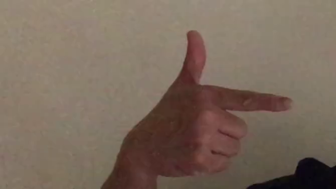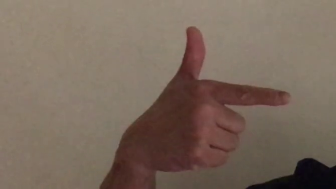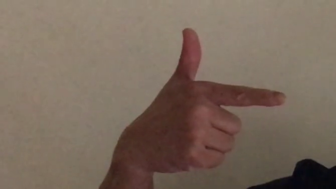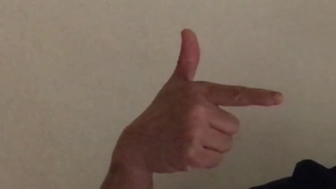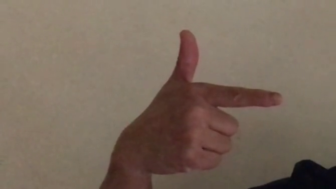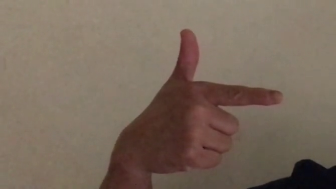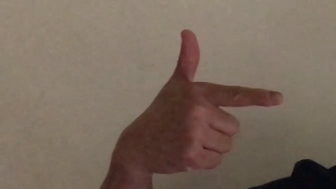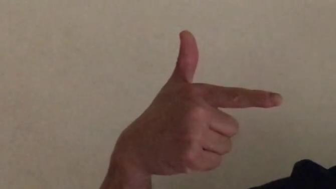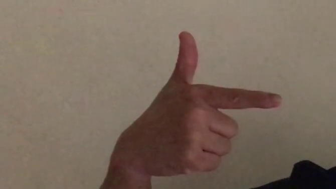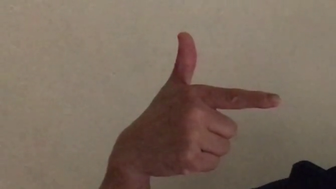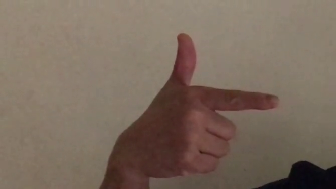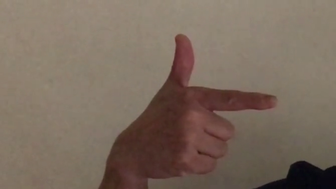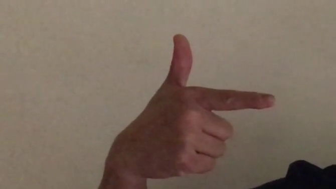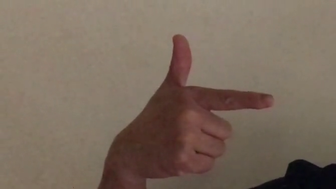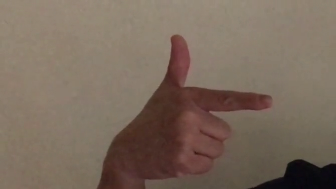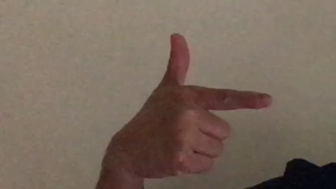ज्ञ